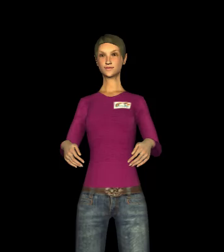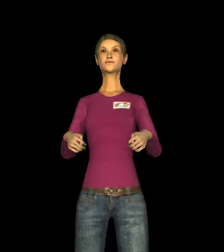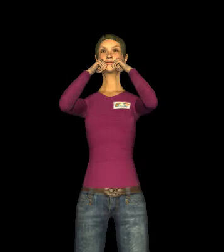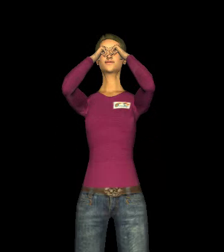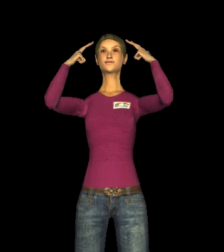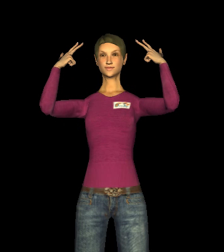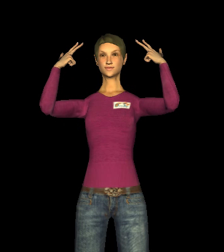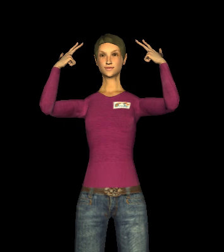قط